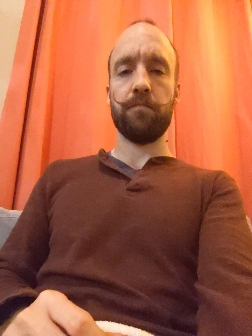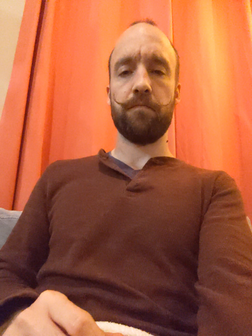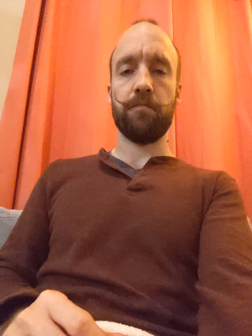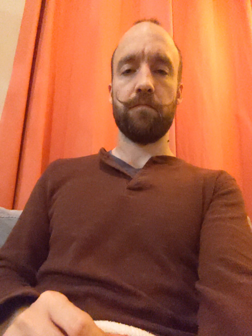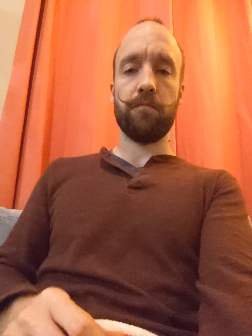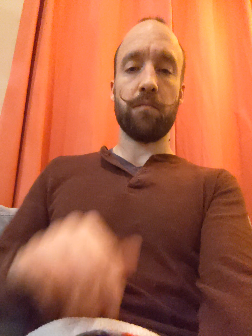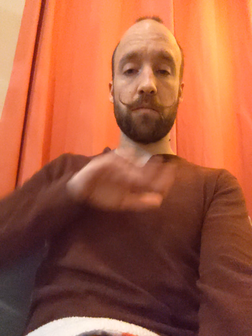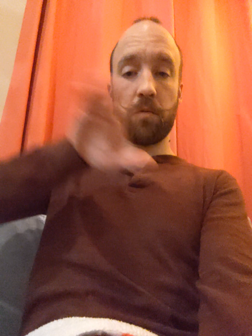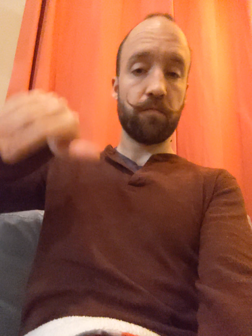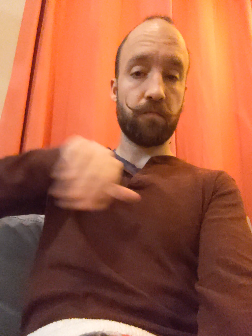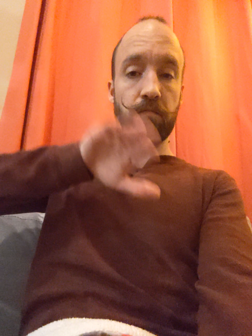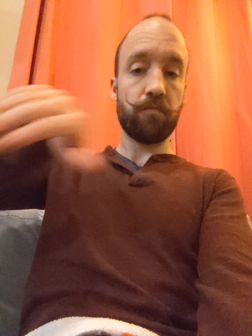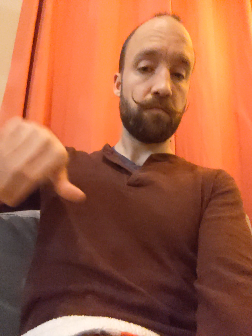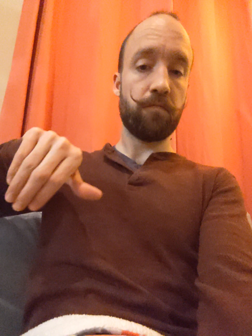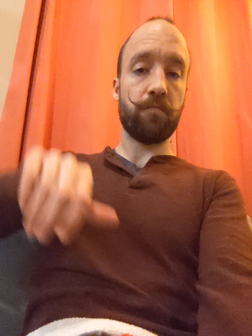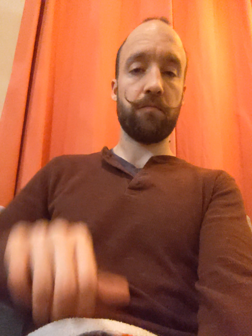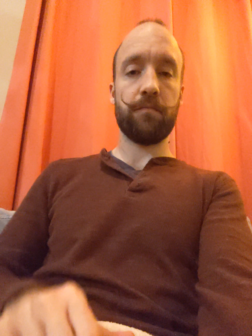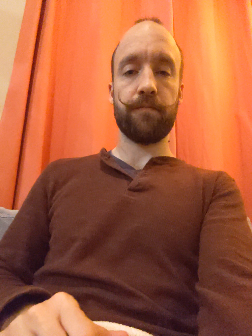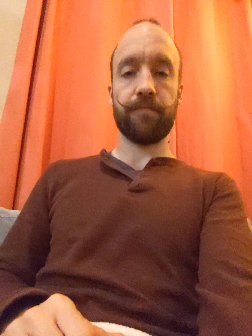pool